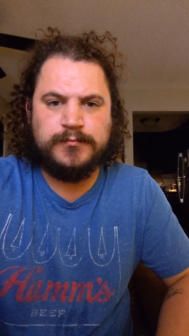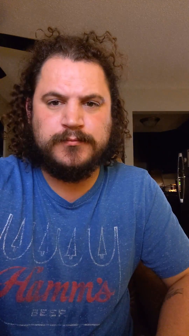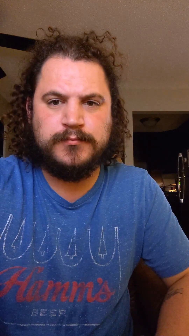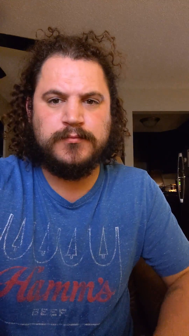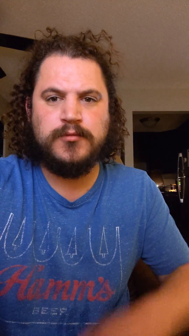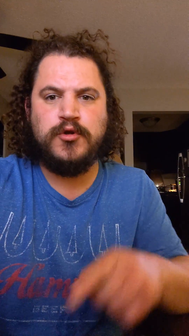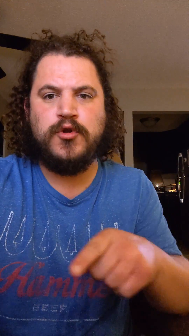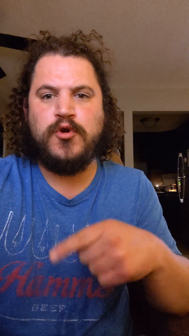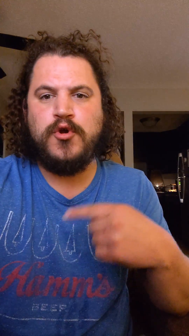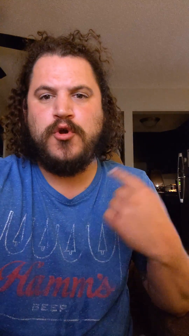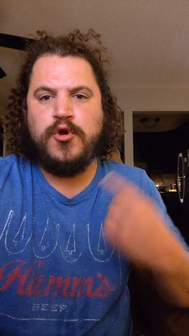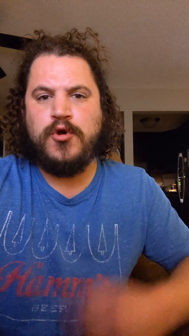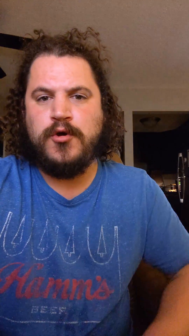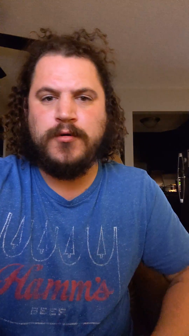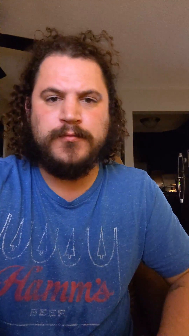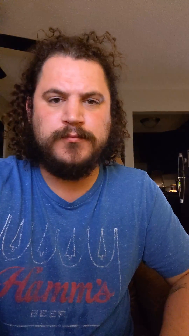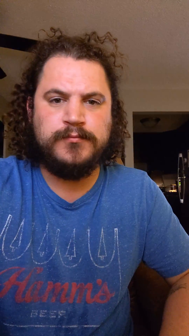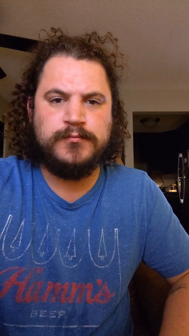long